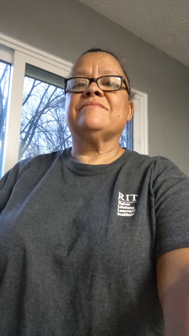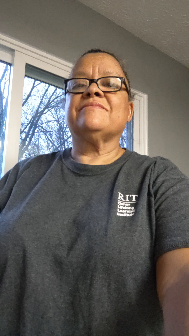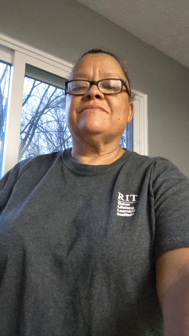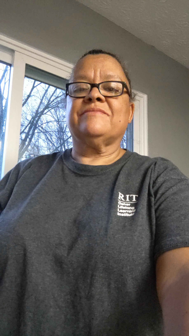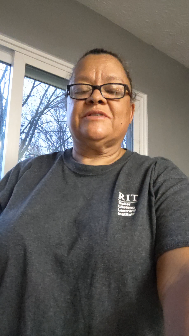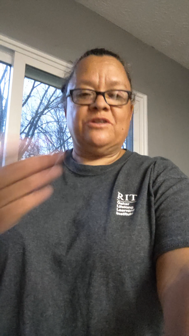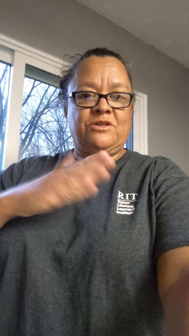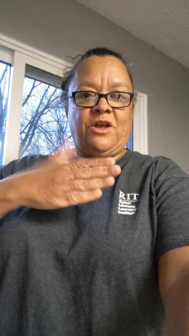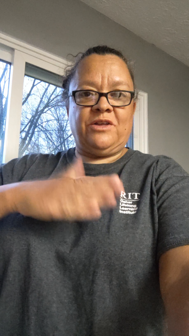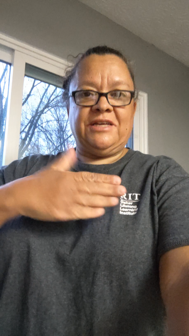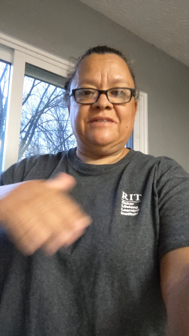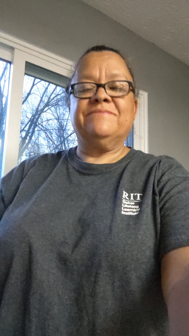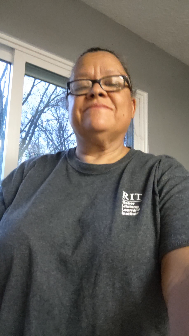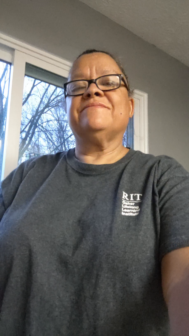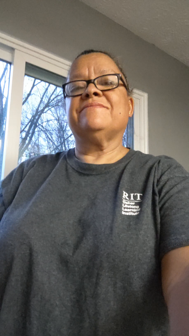cook